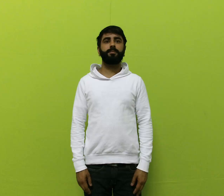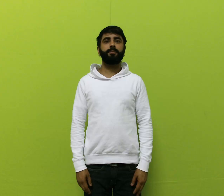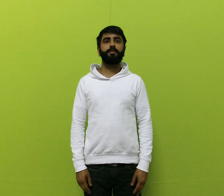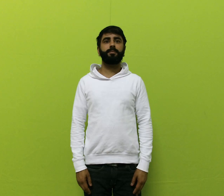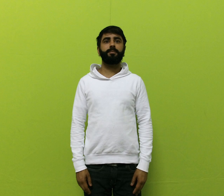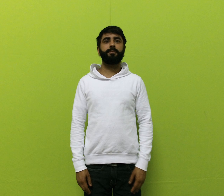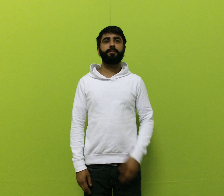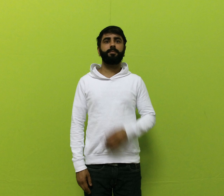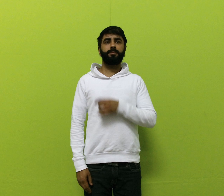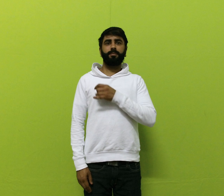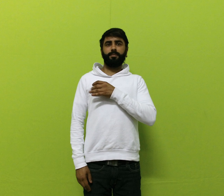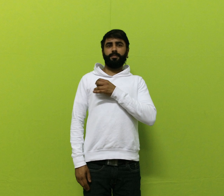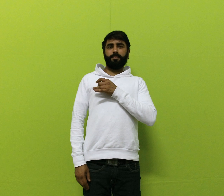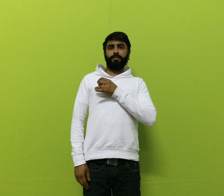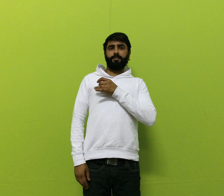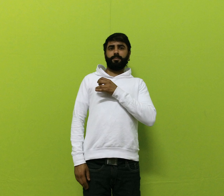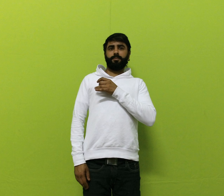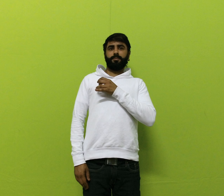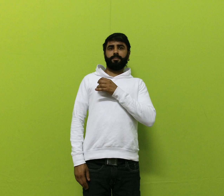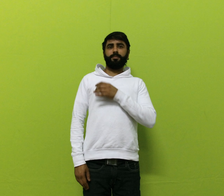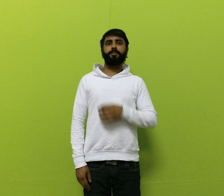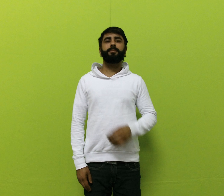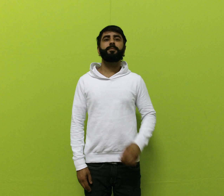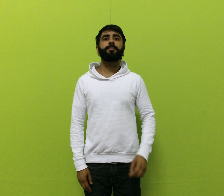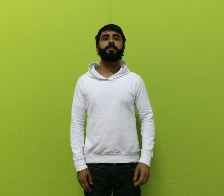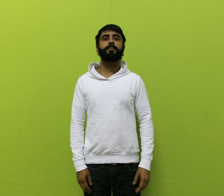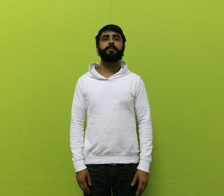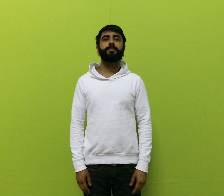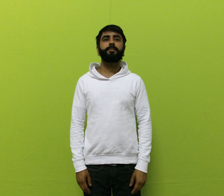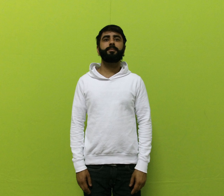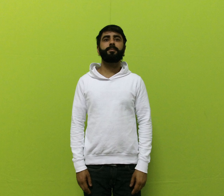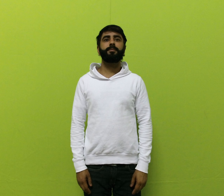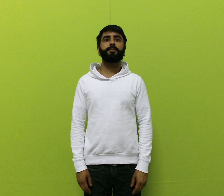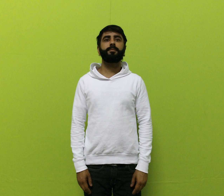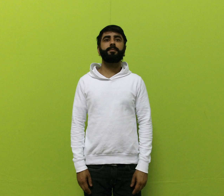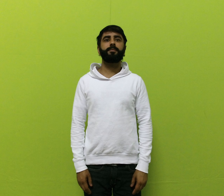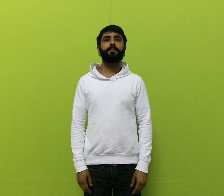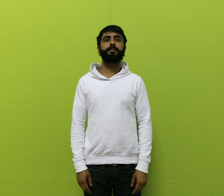medo